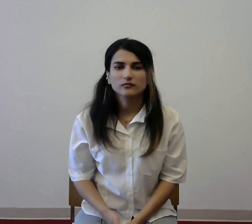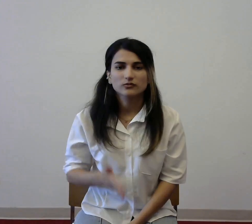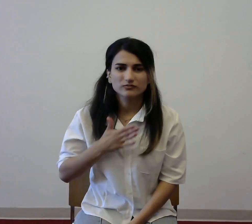mən